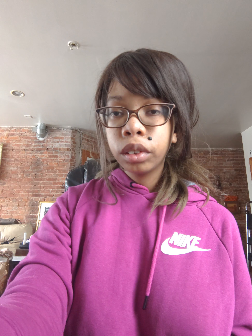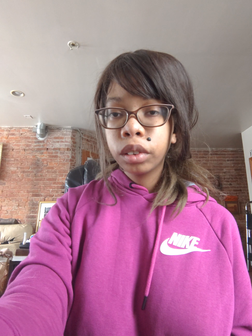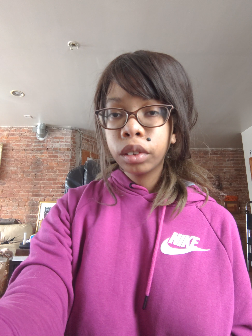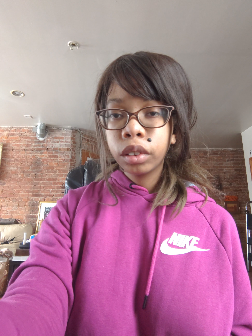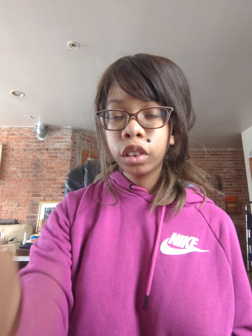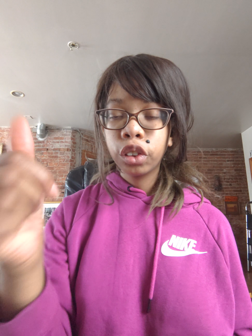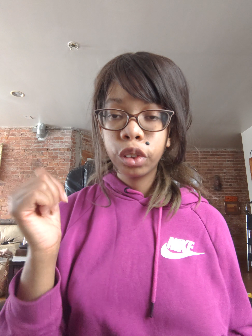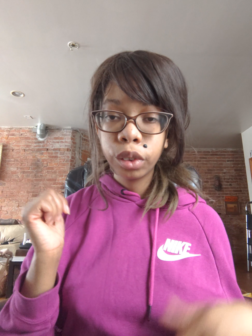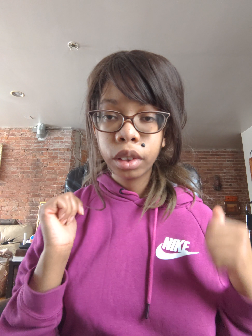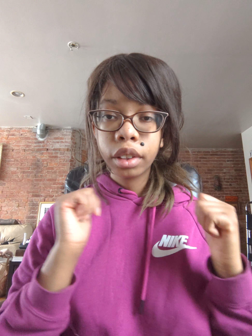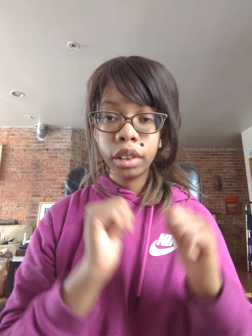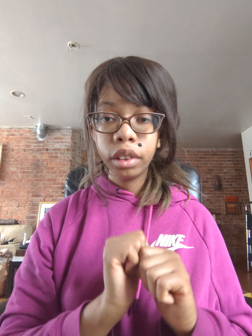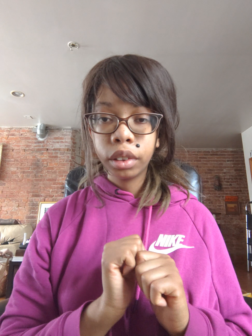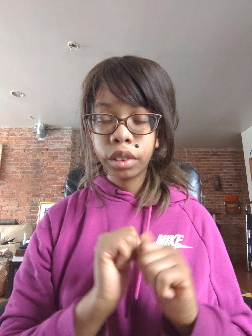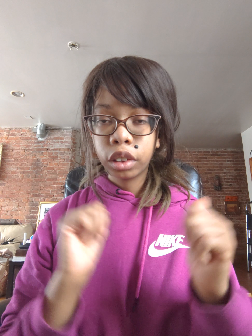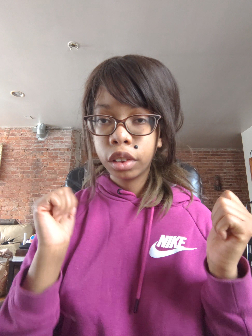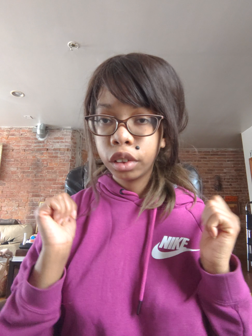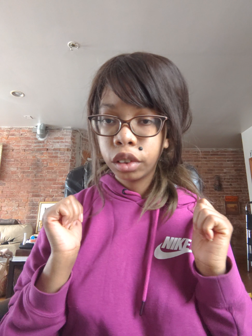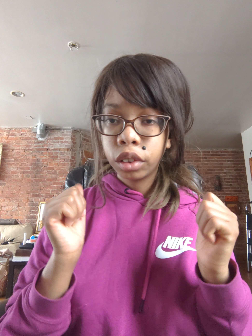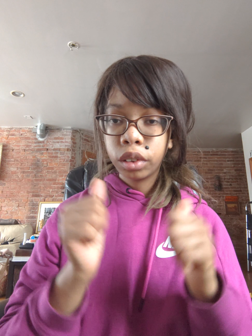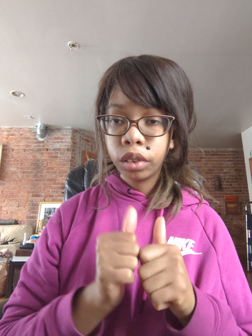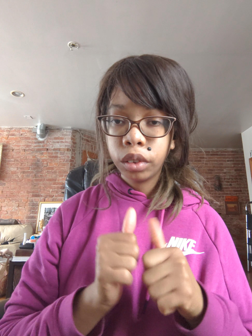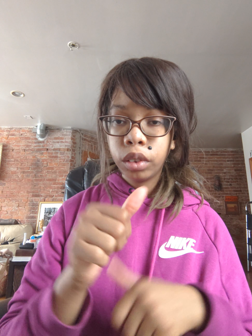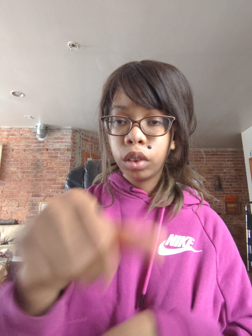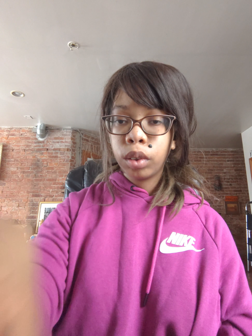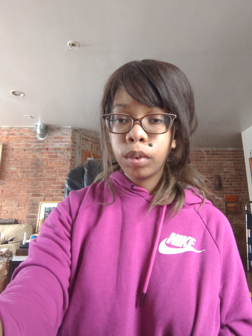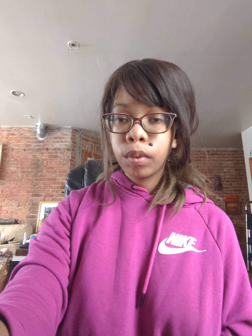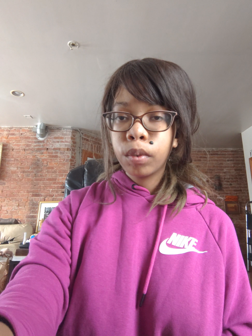jacket